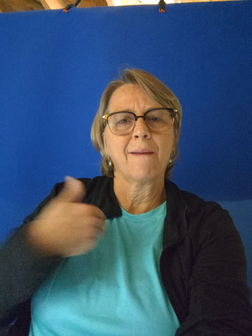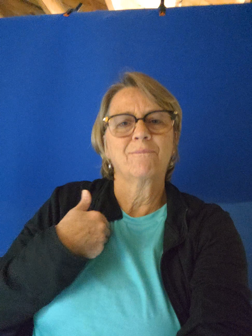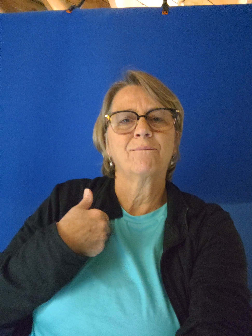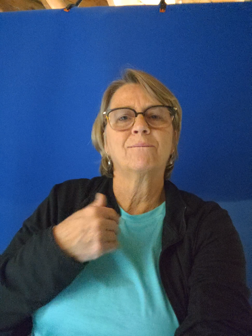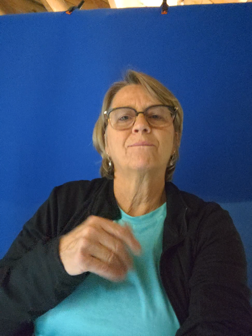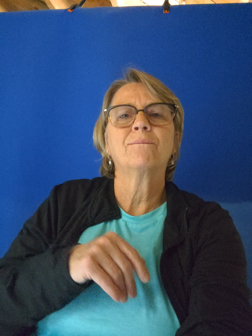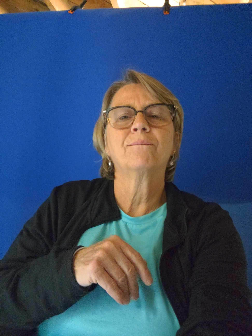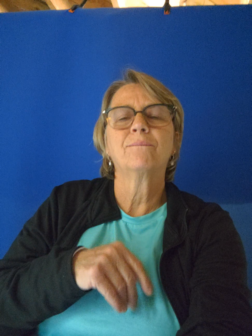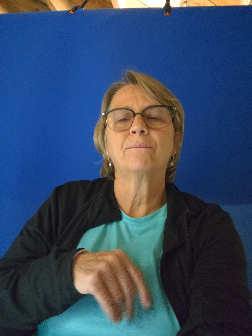have